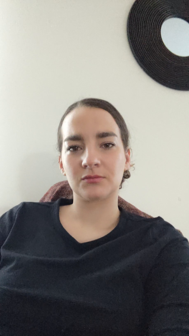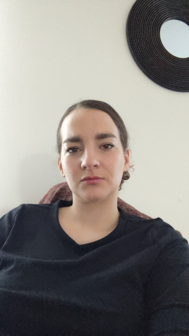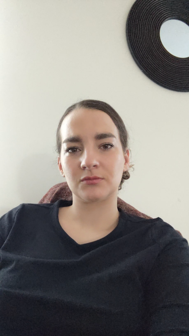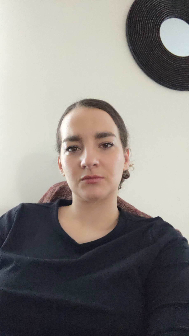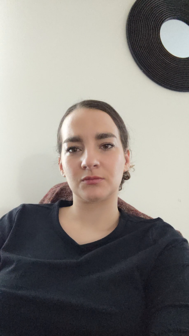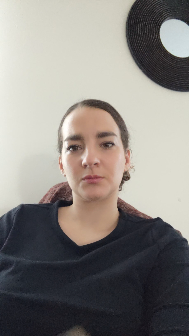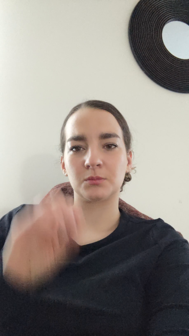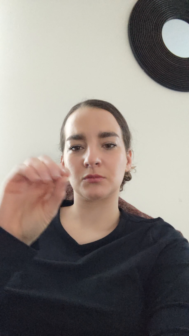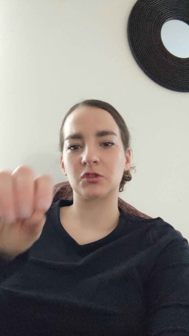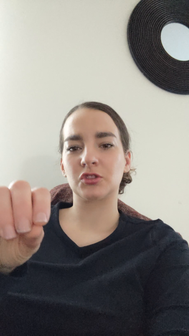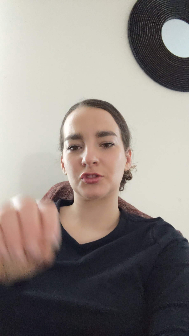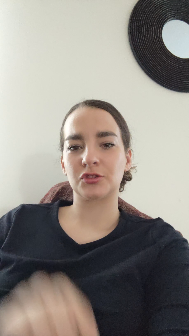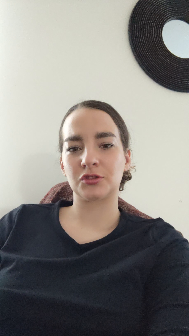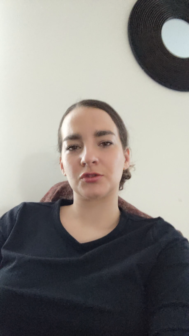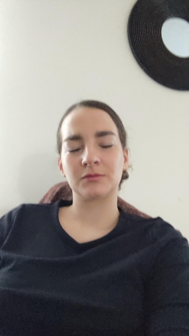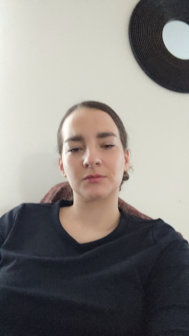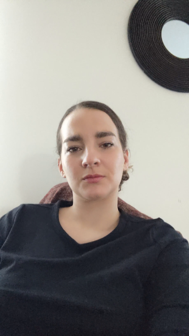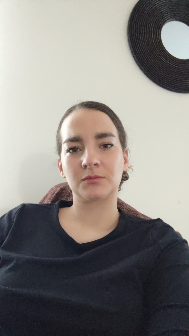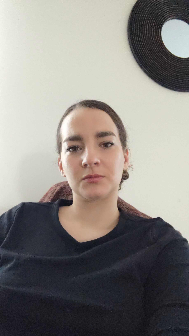put